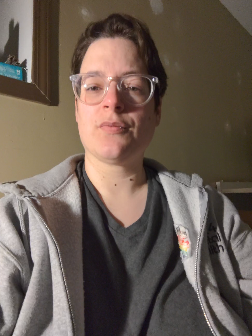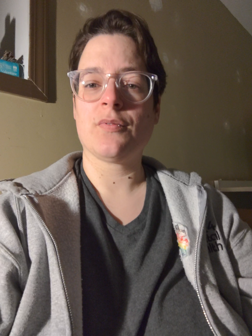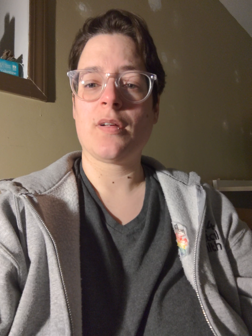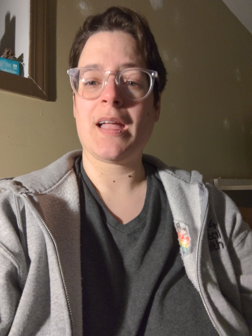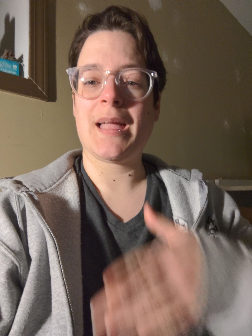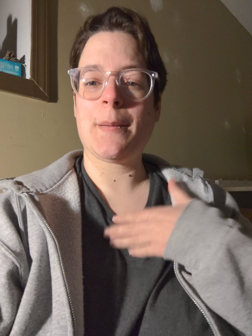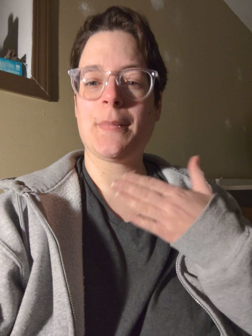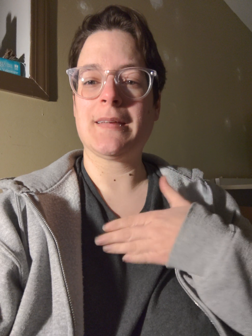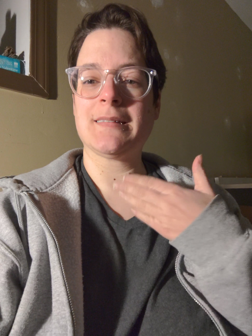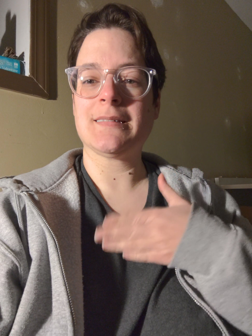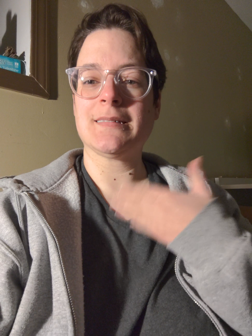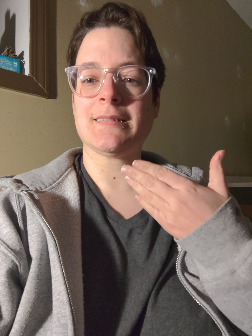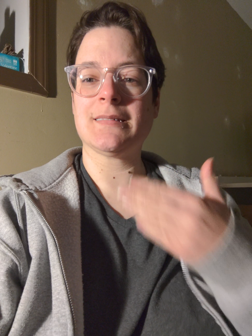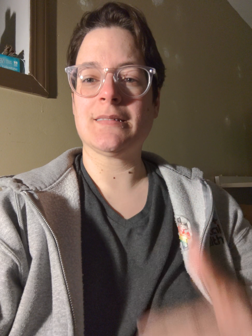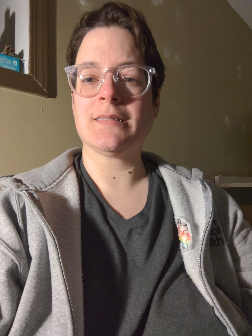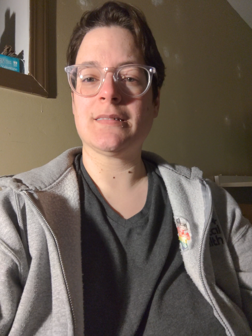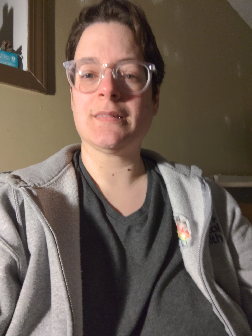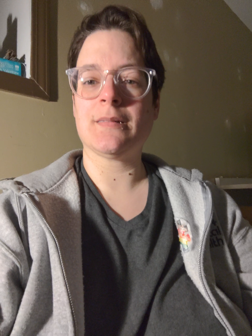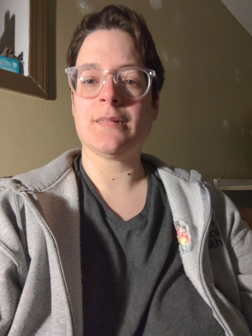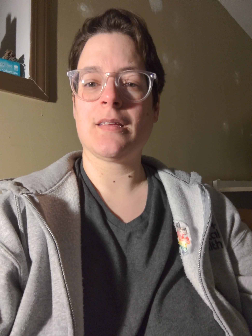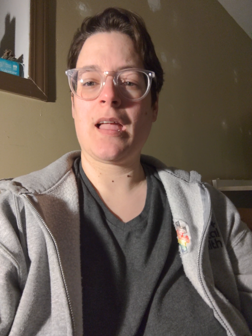happy